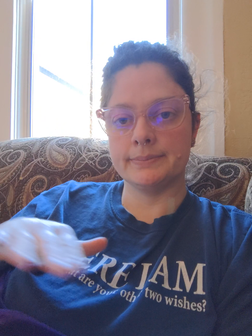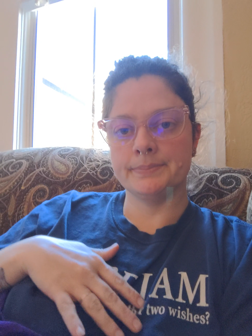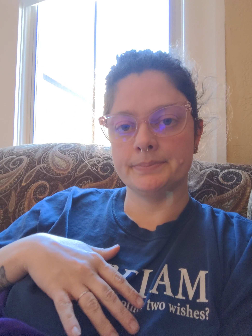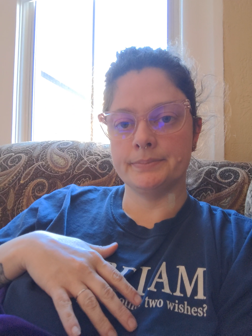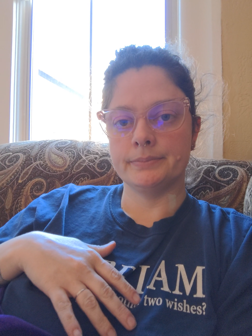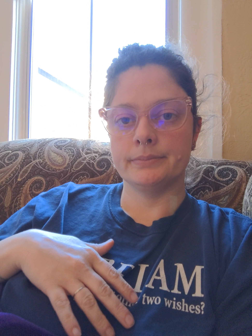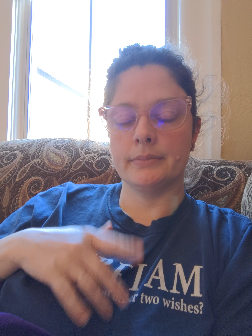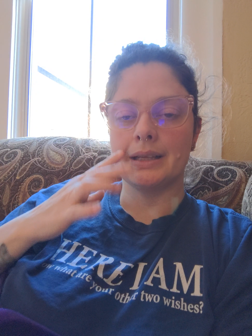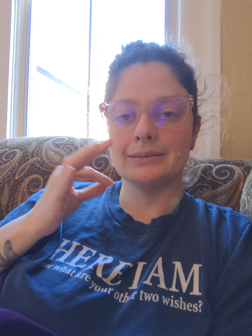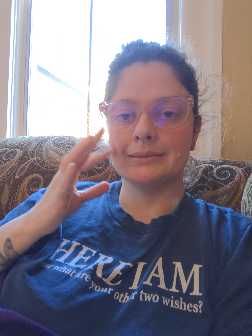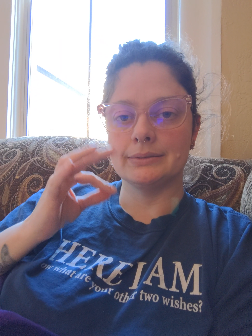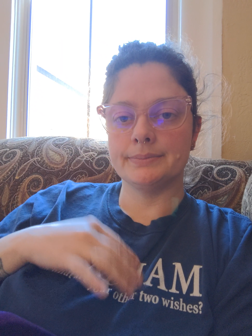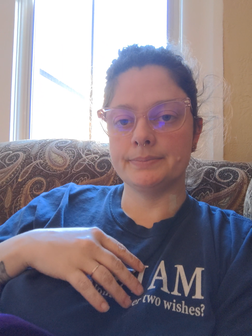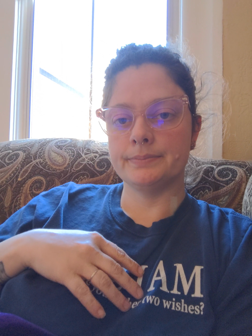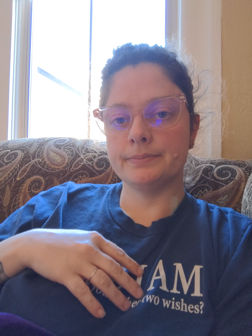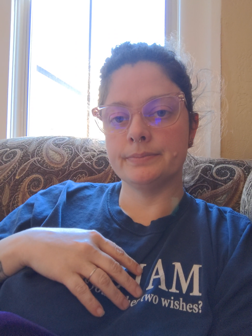cat